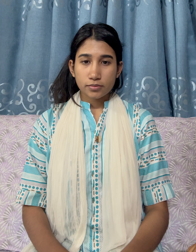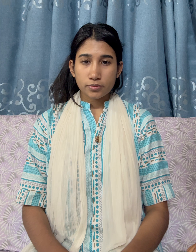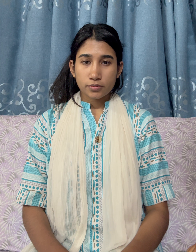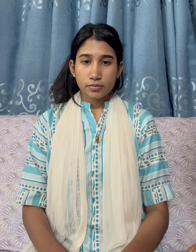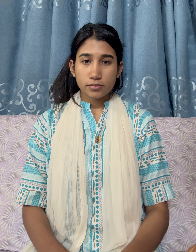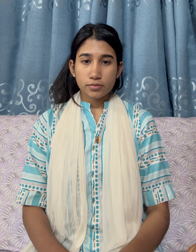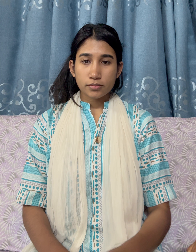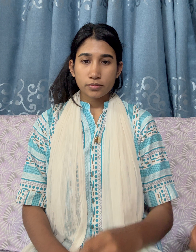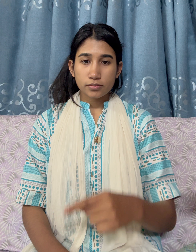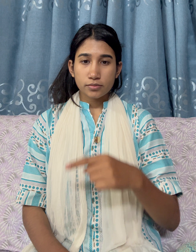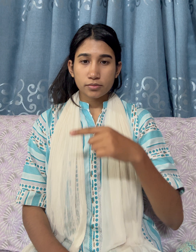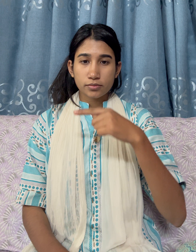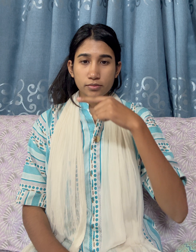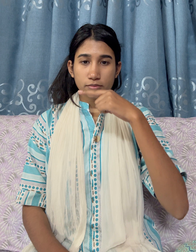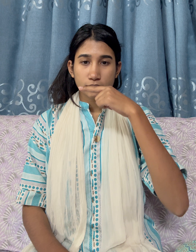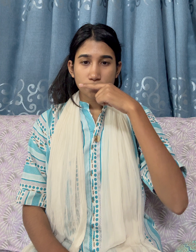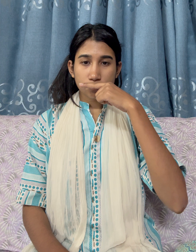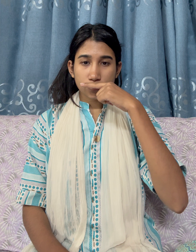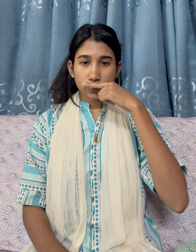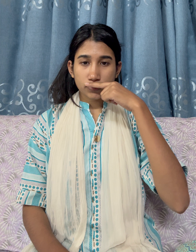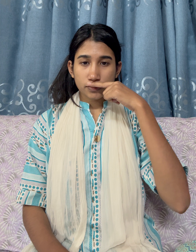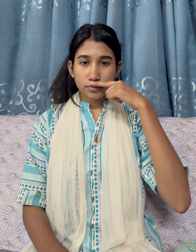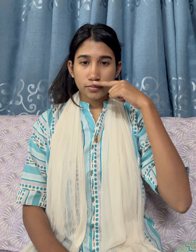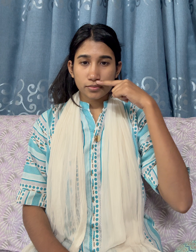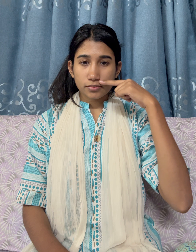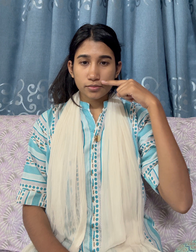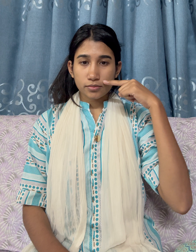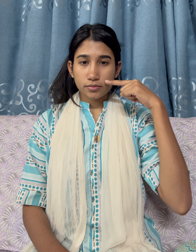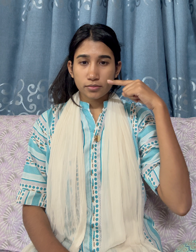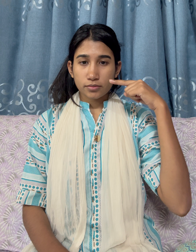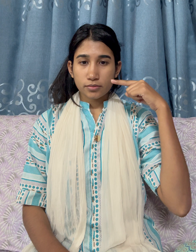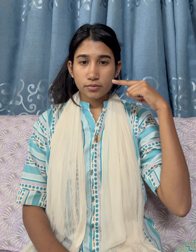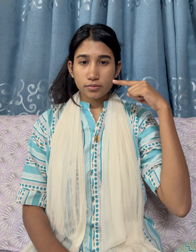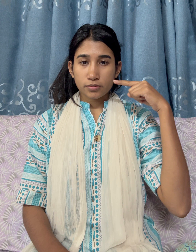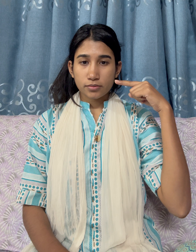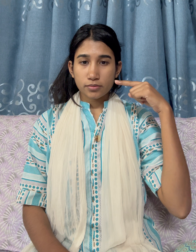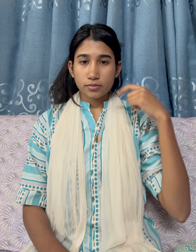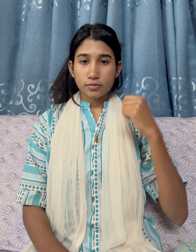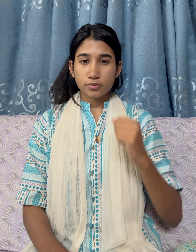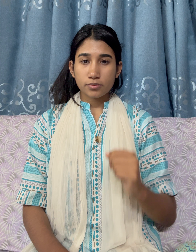বালক